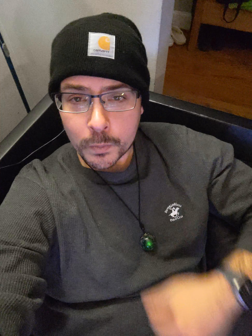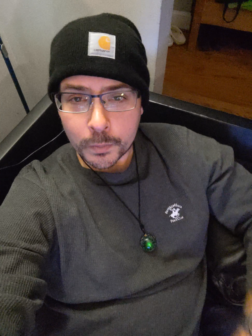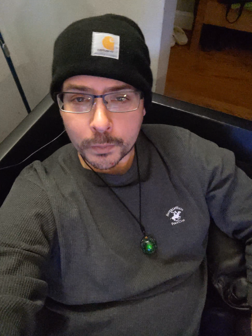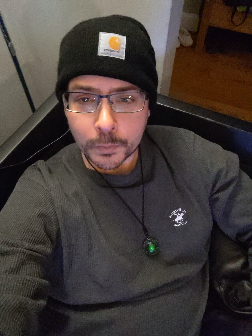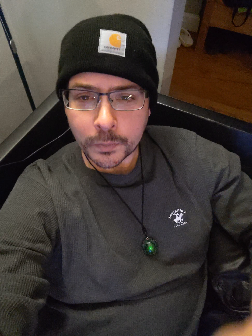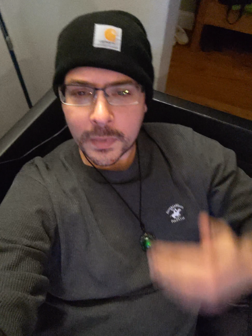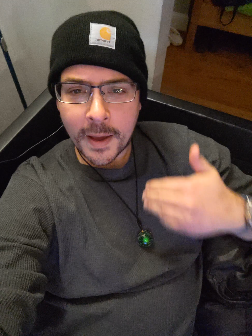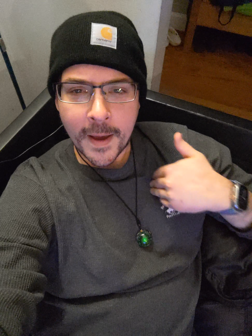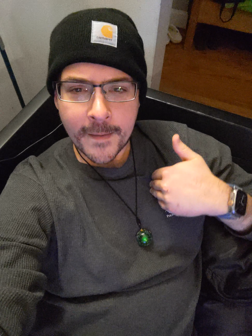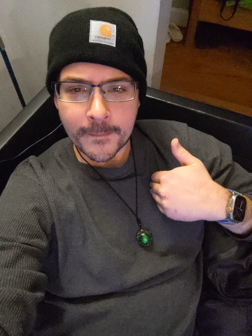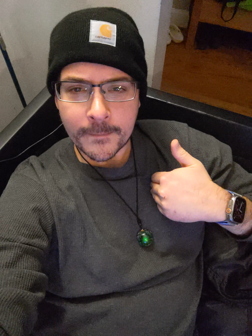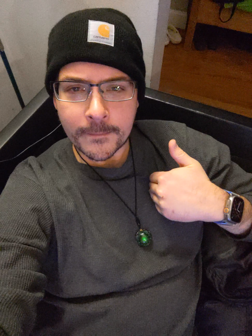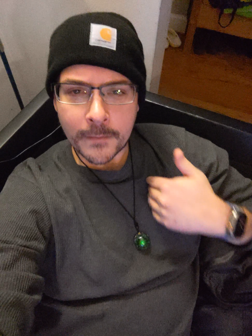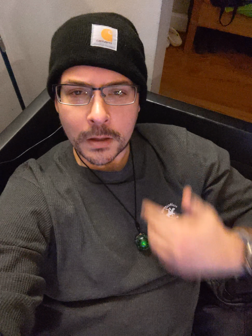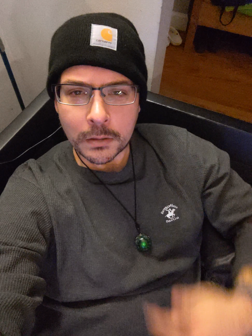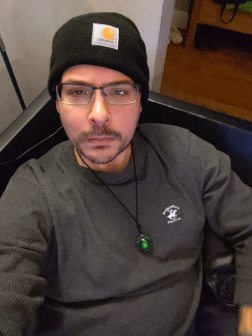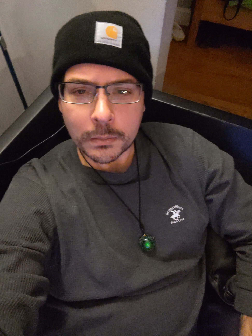have